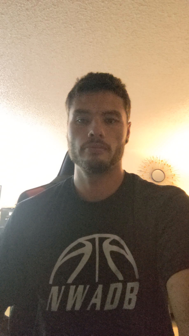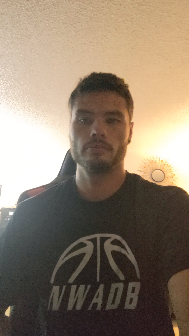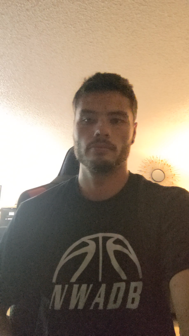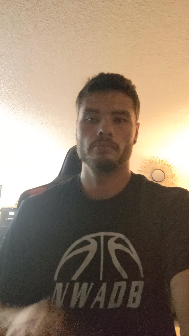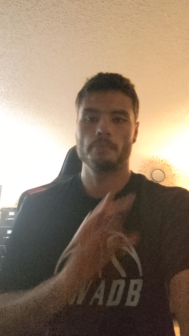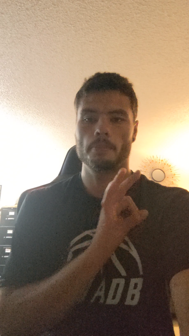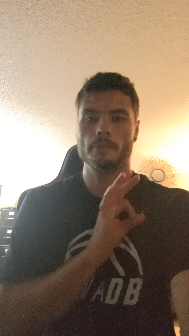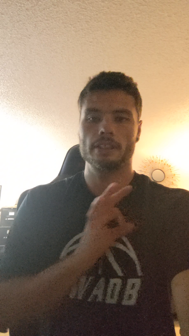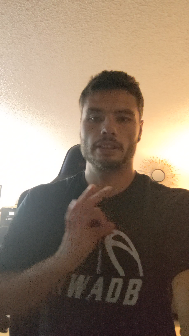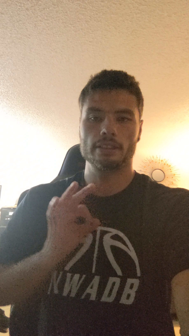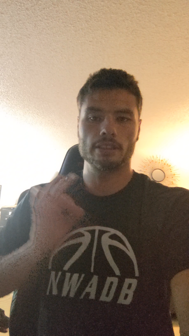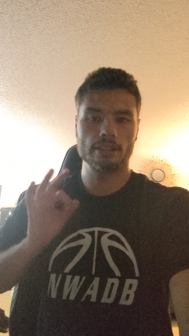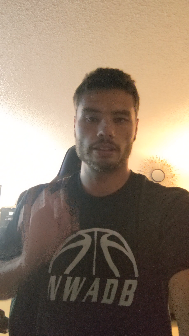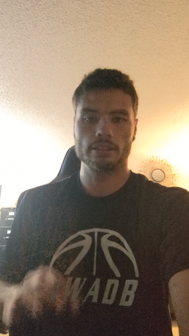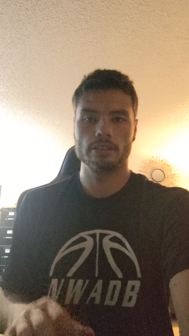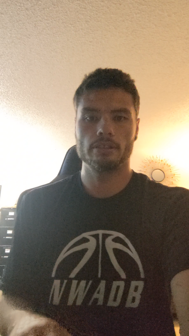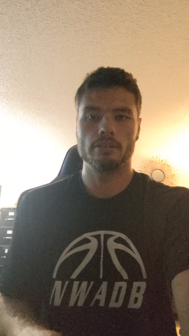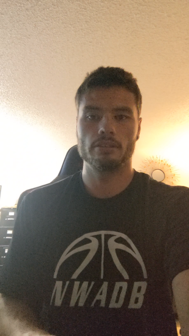beads